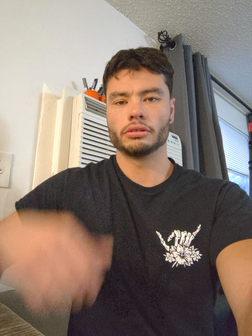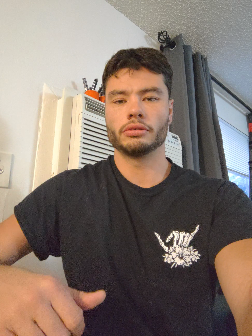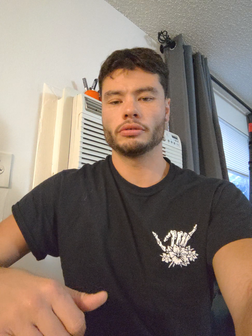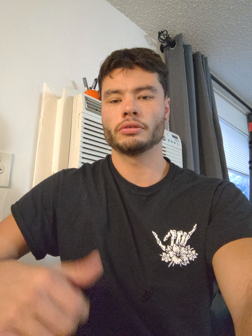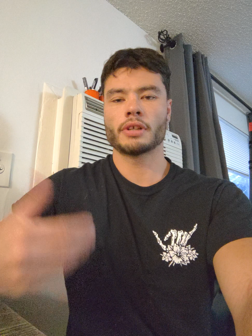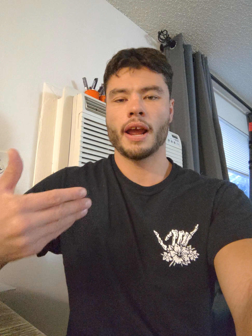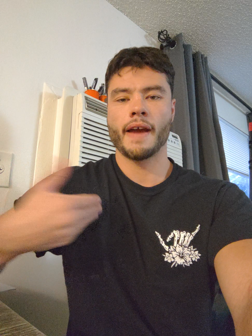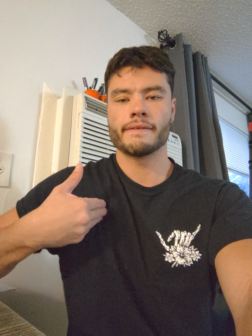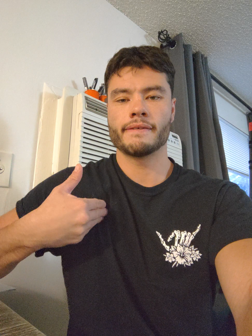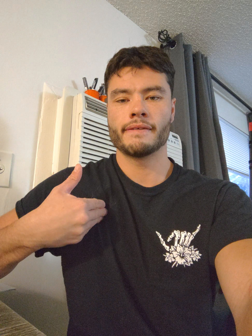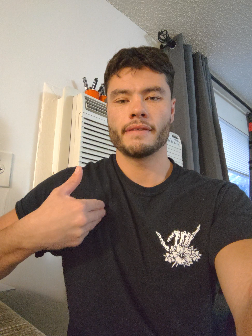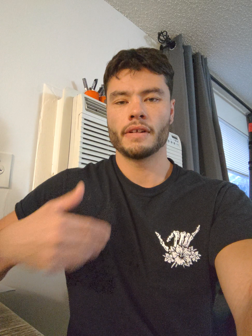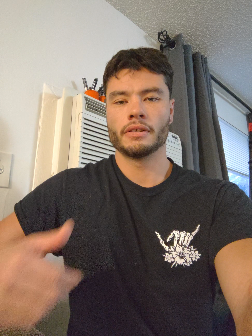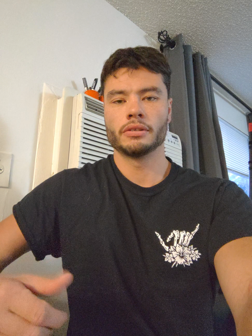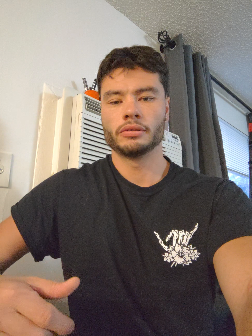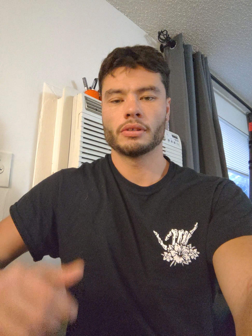have